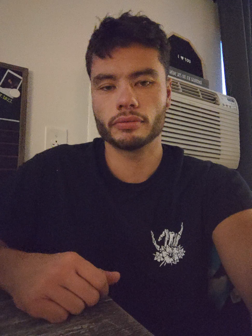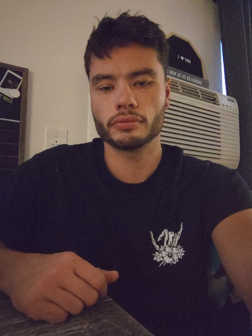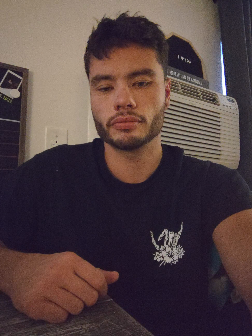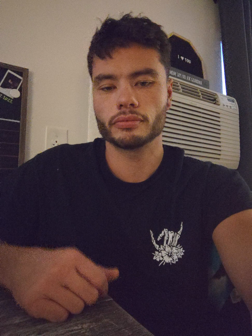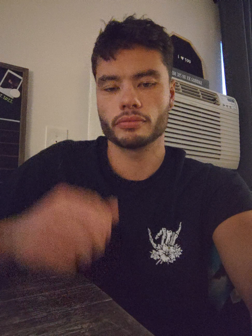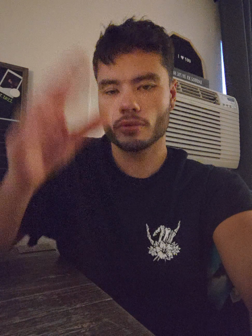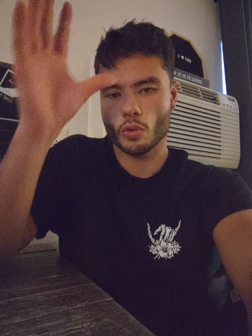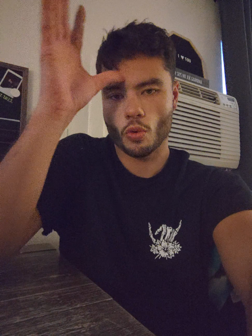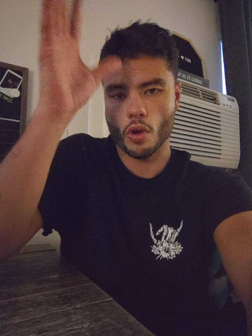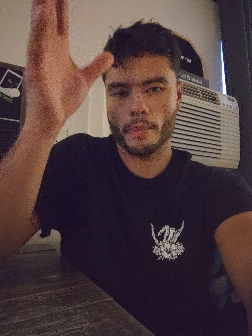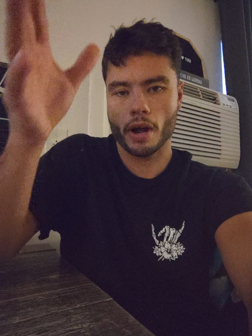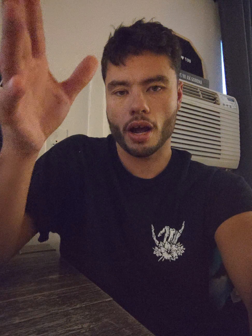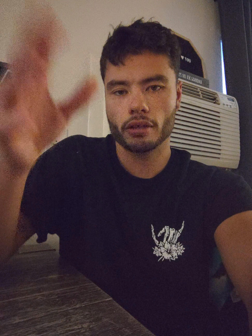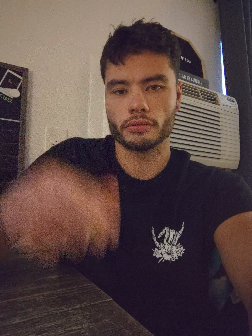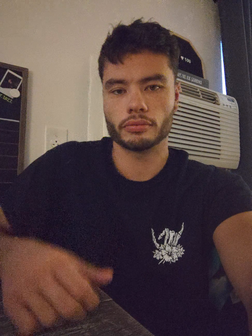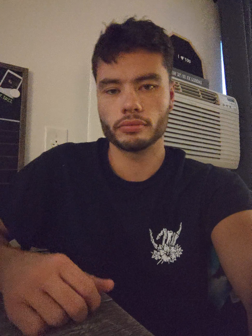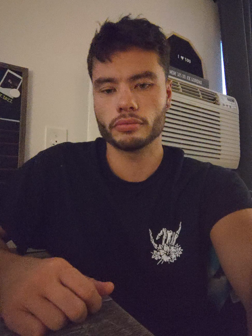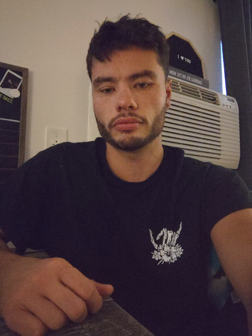grandpa